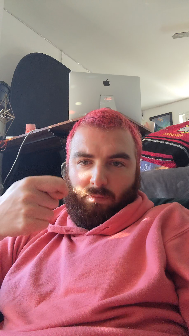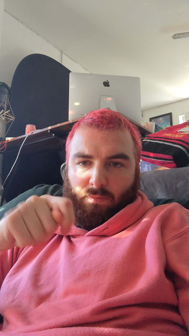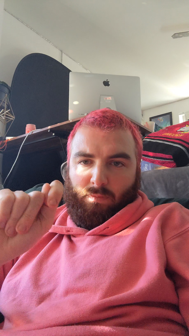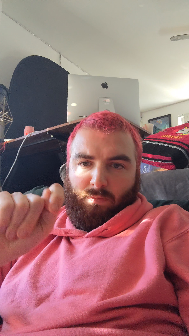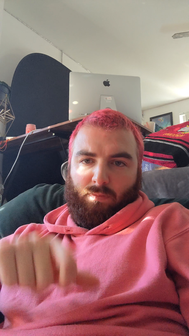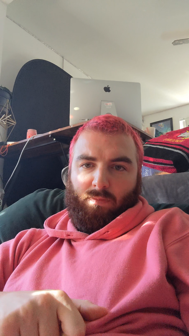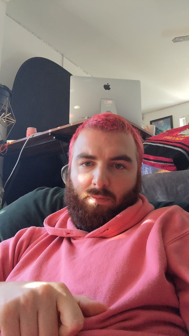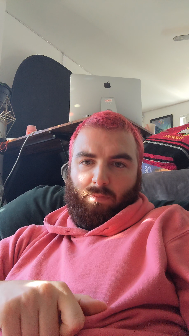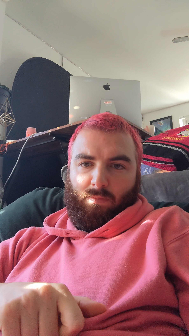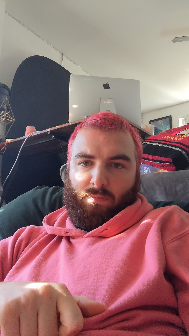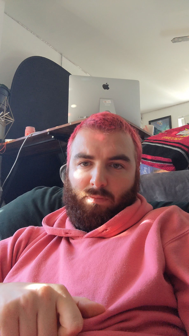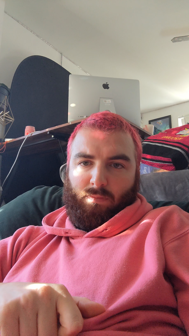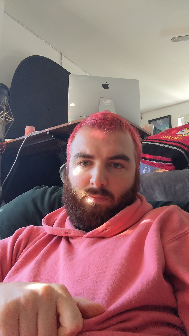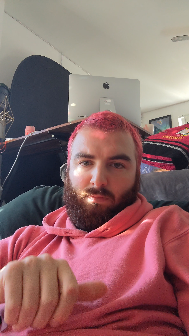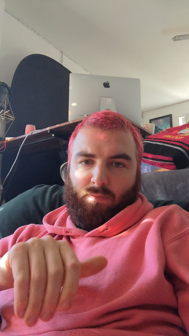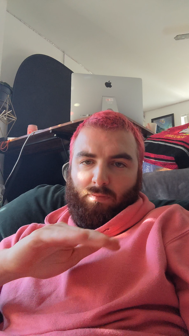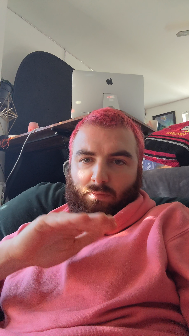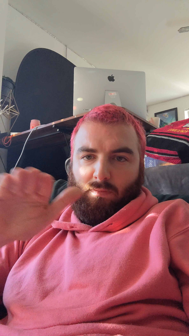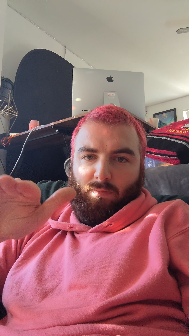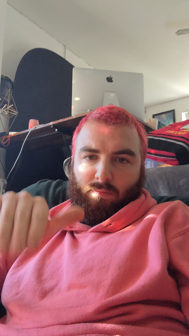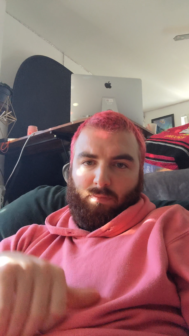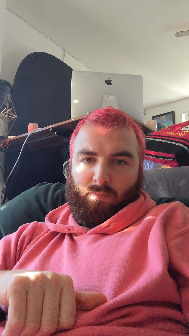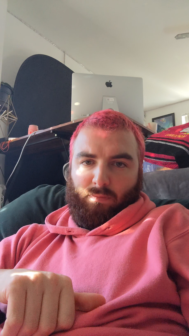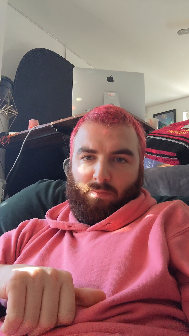nice